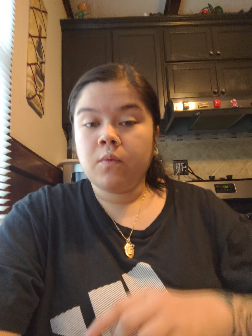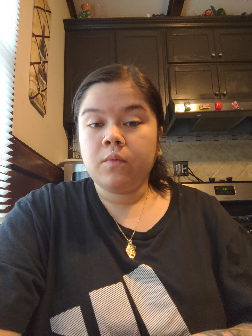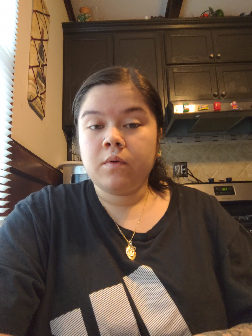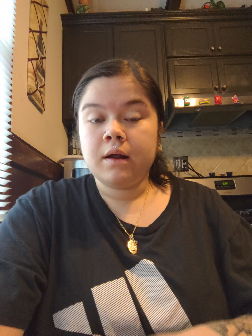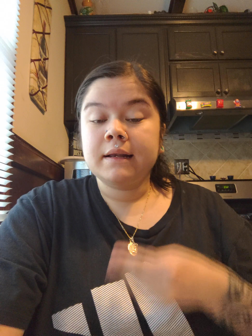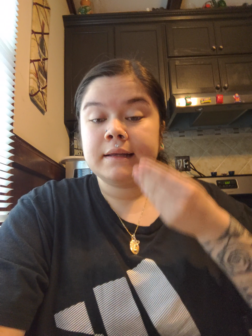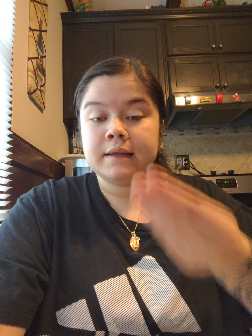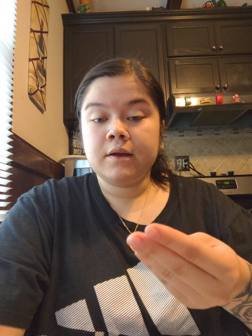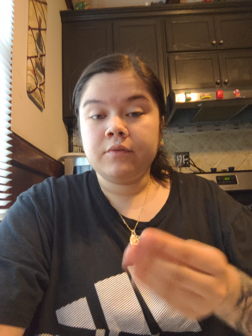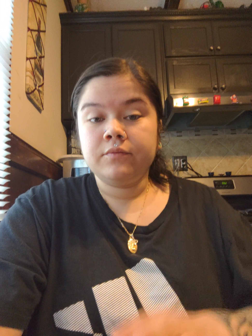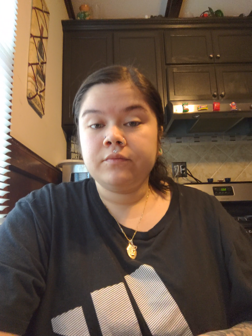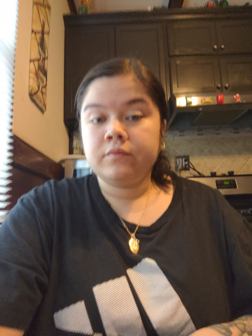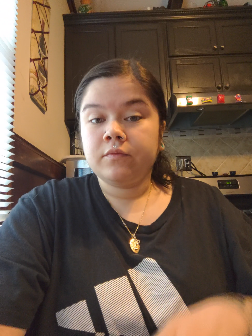give